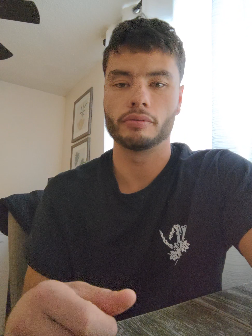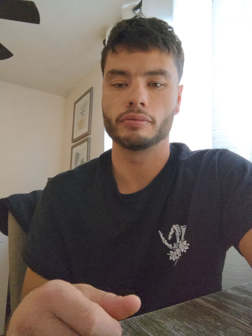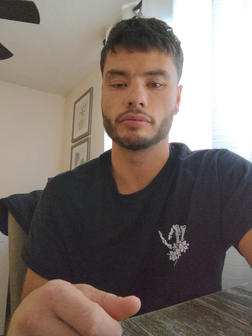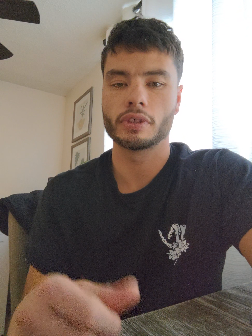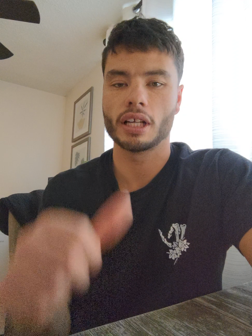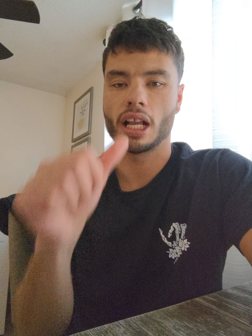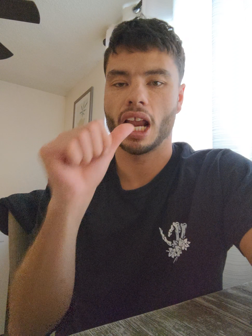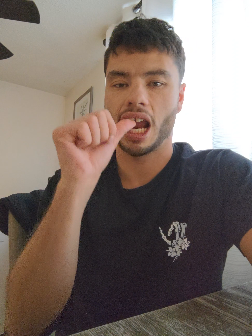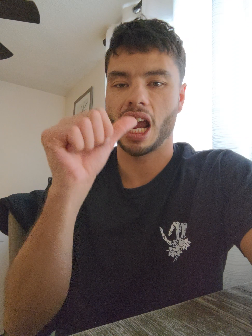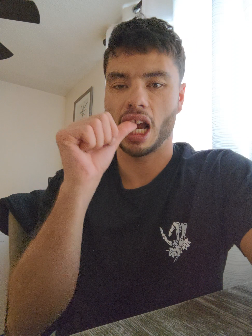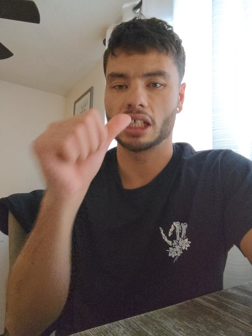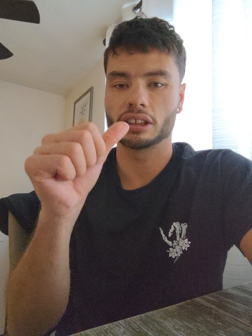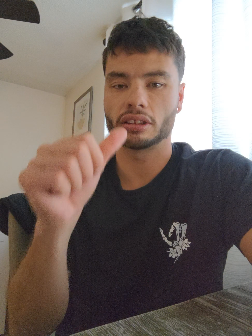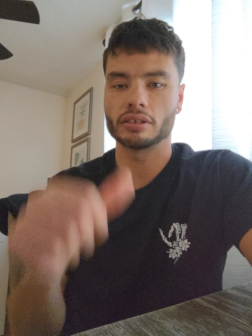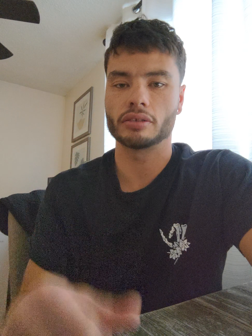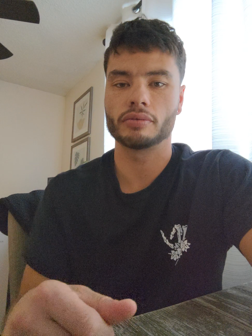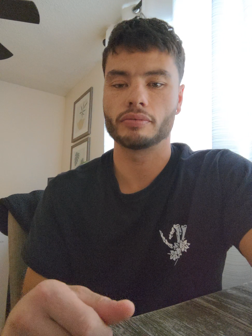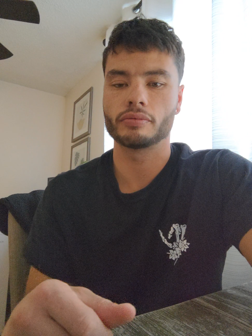nuts